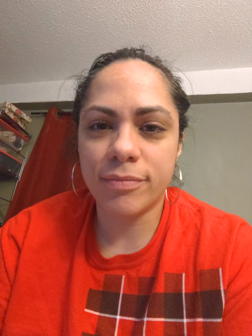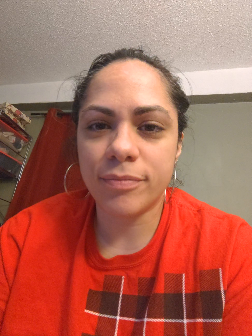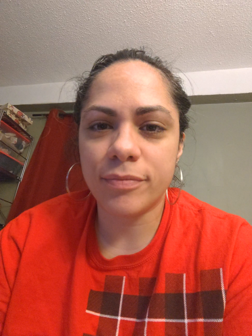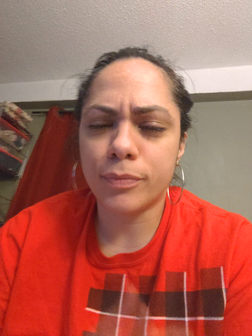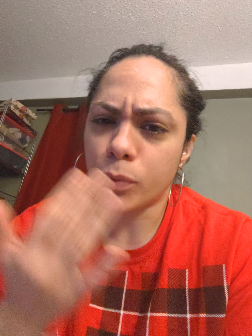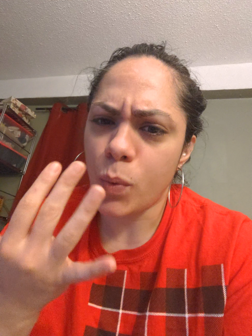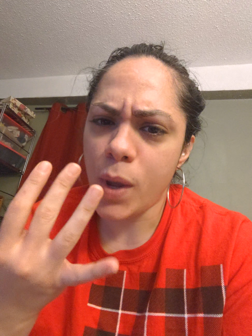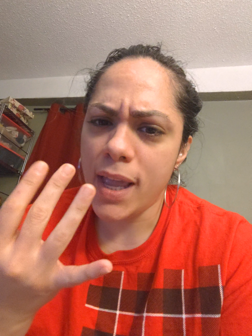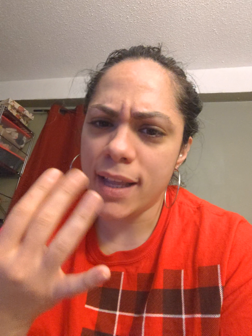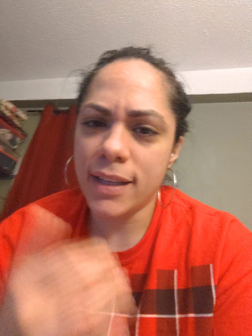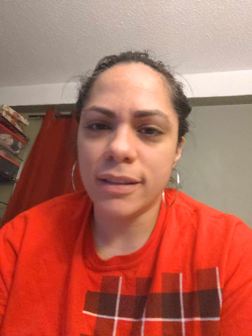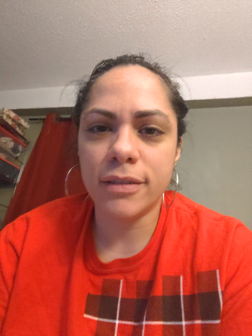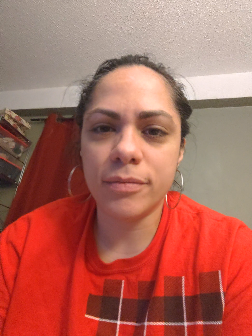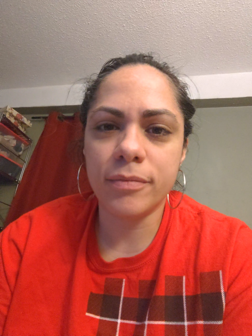wait